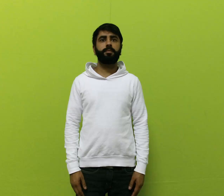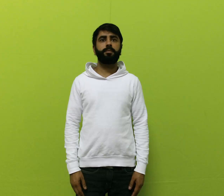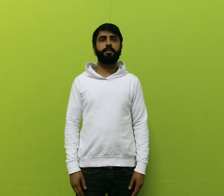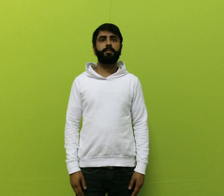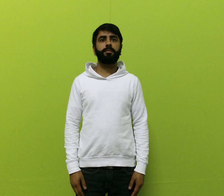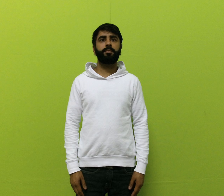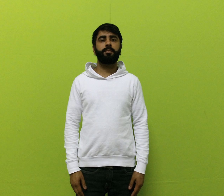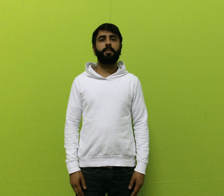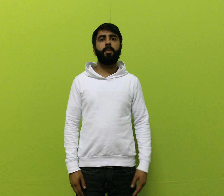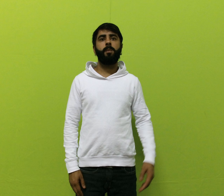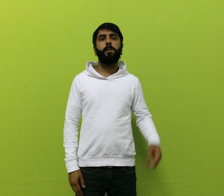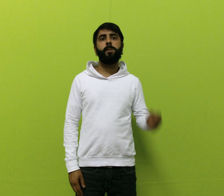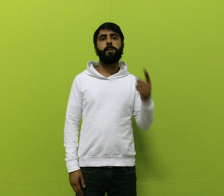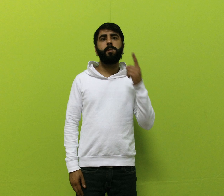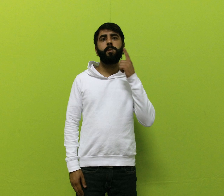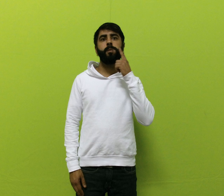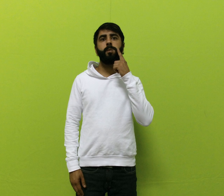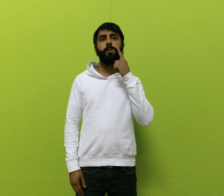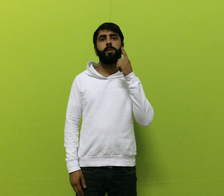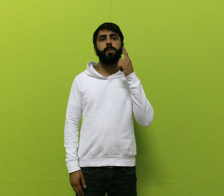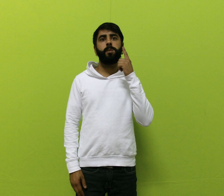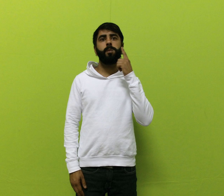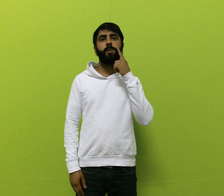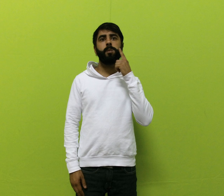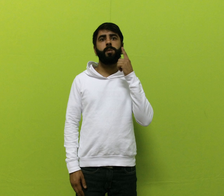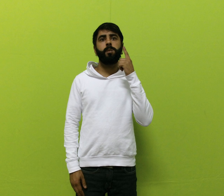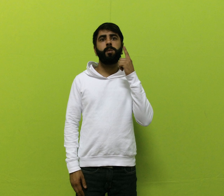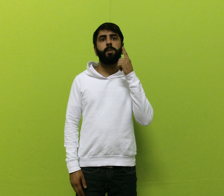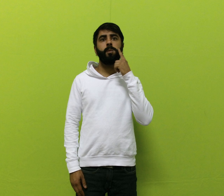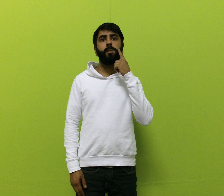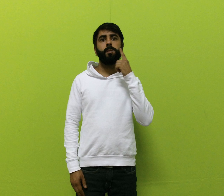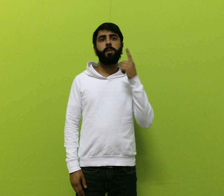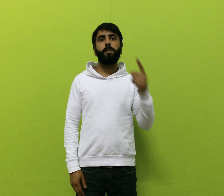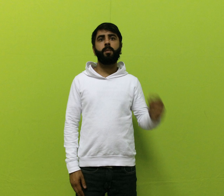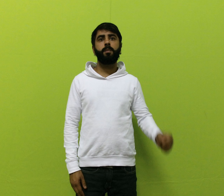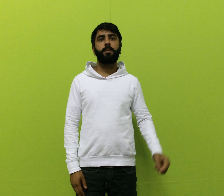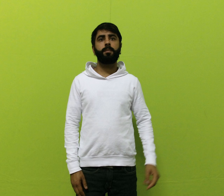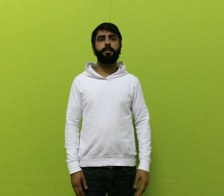bala